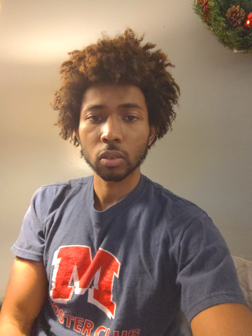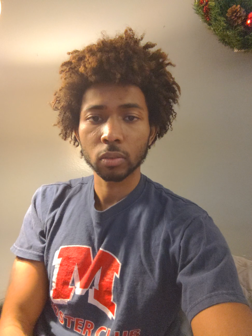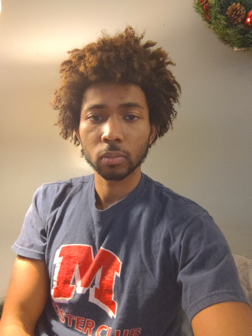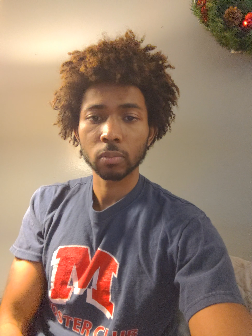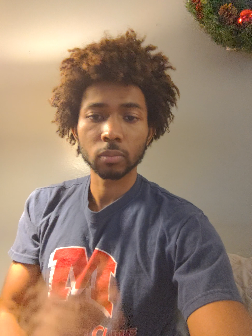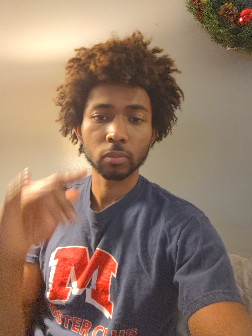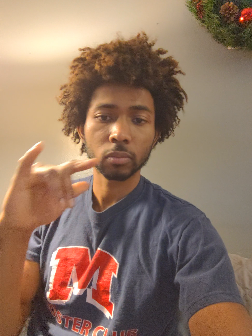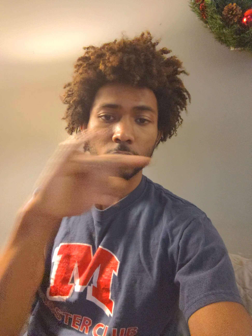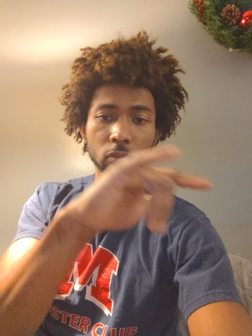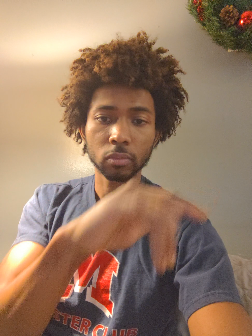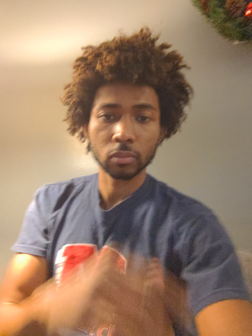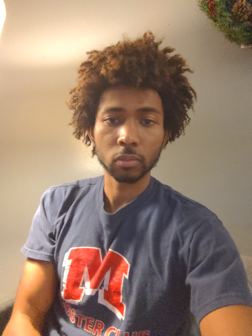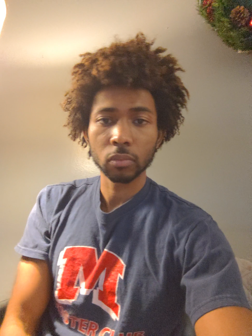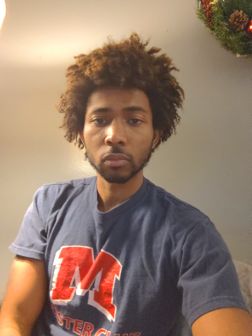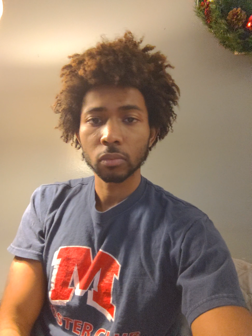airplane